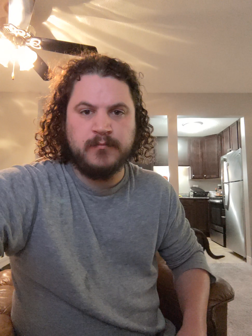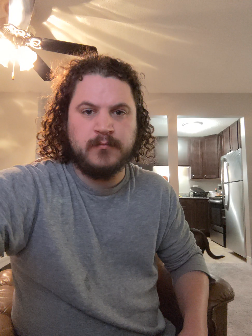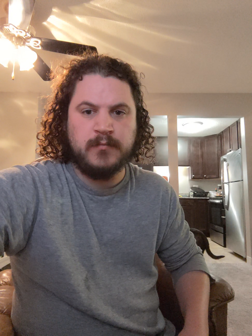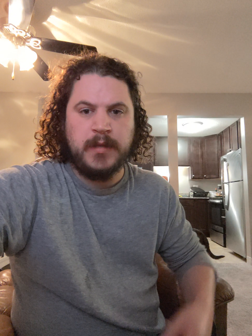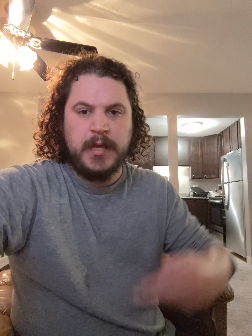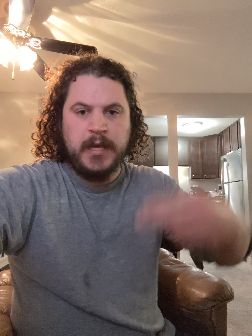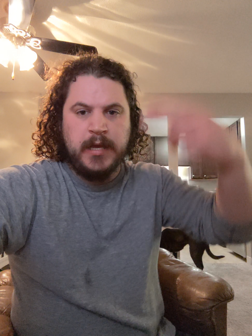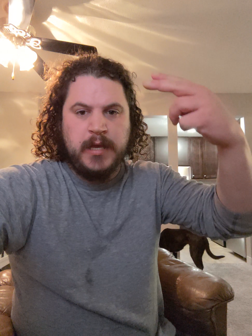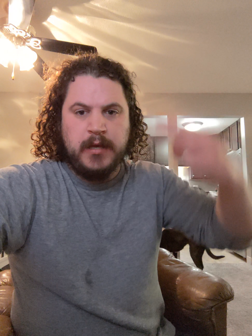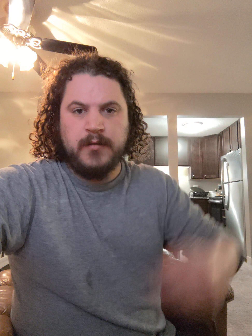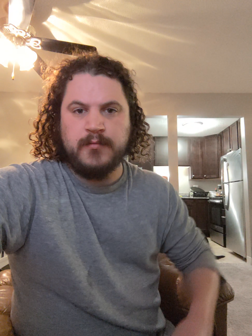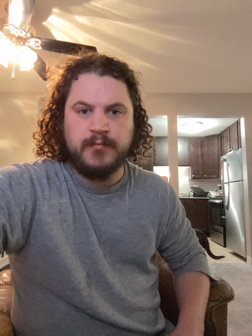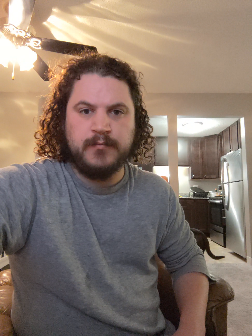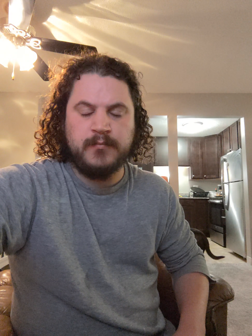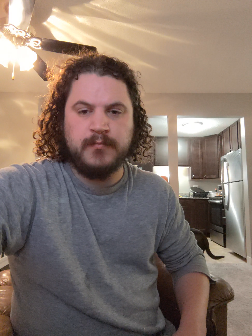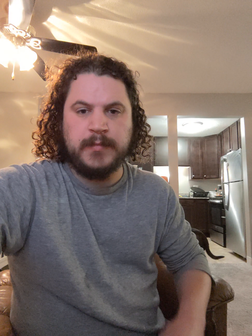high